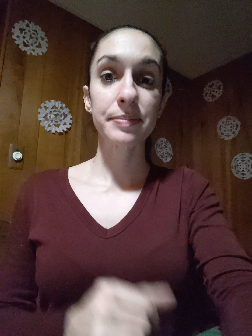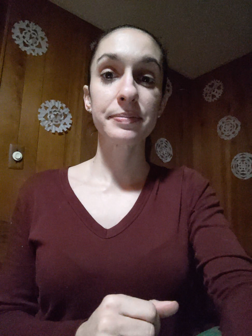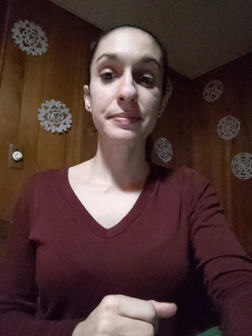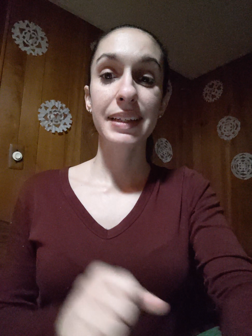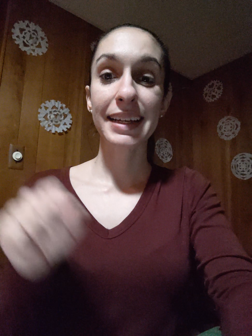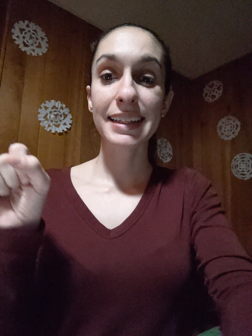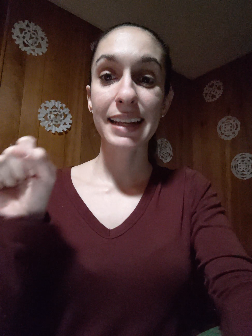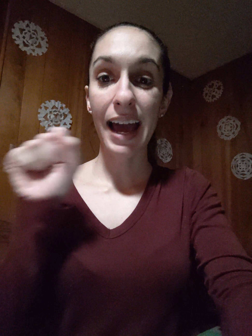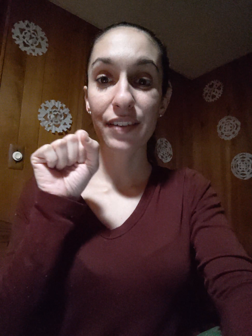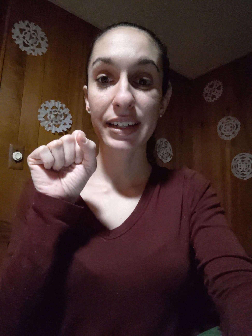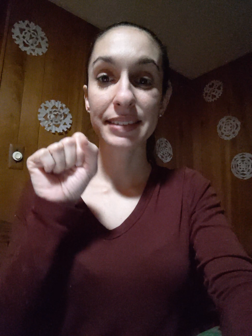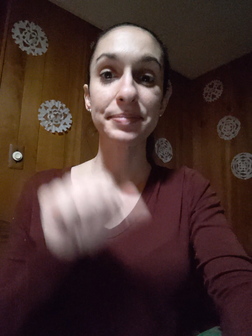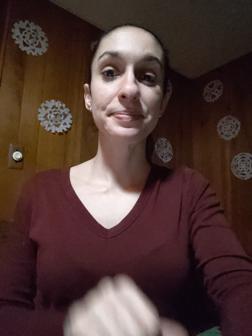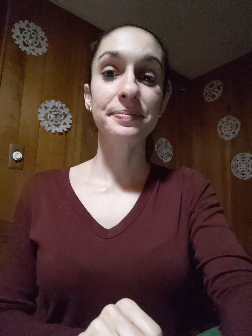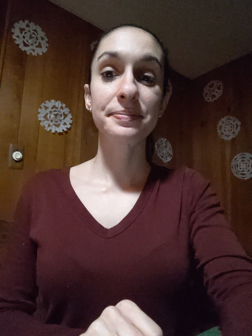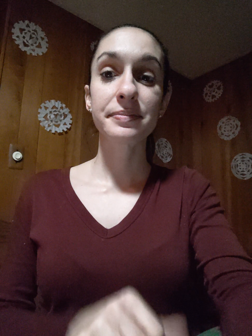carrot